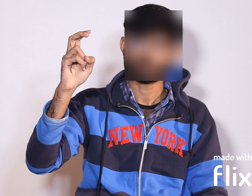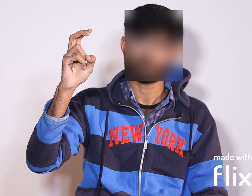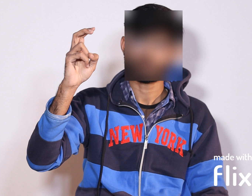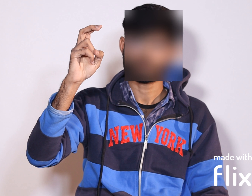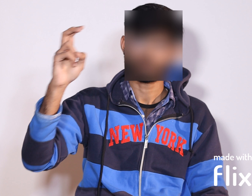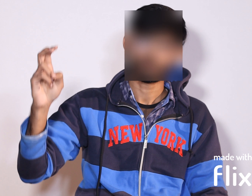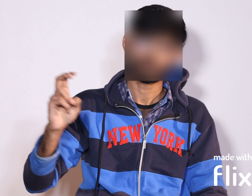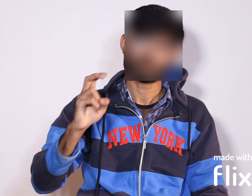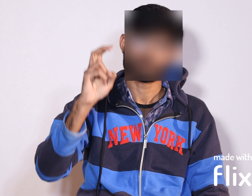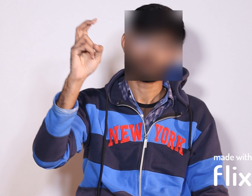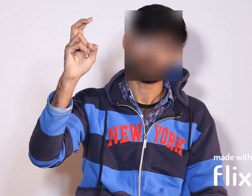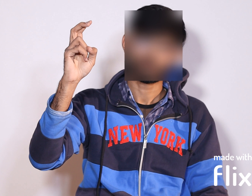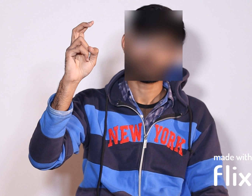ہ